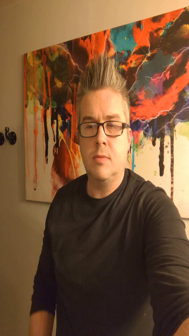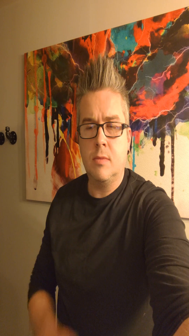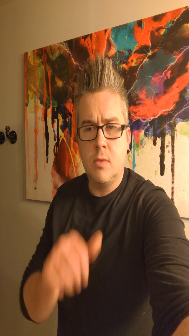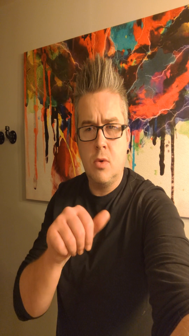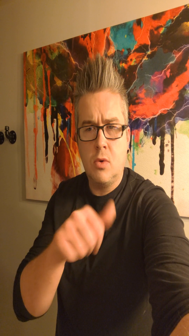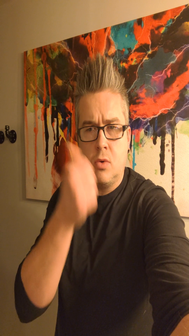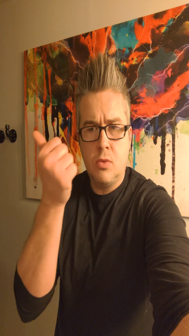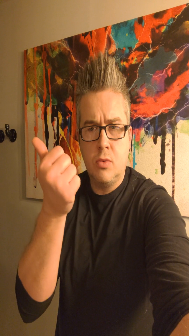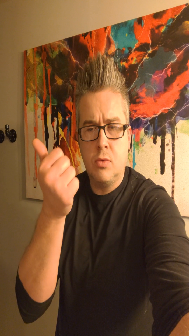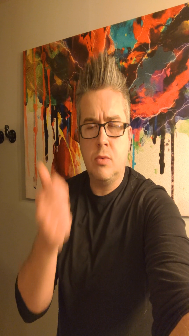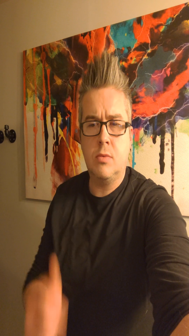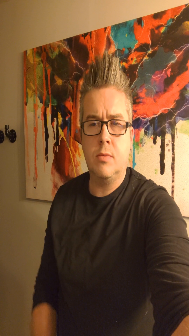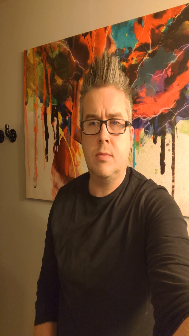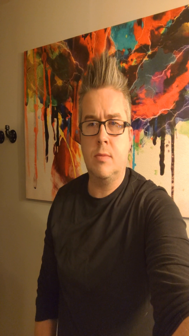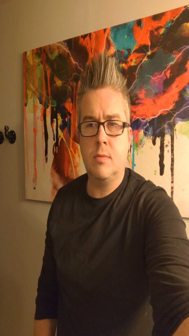another